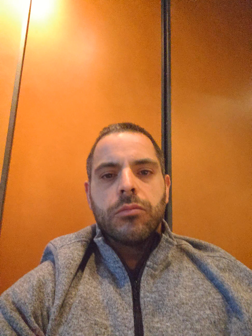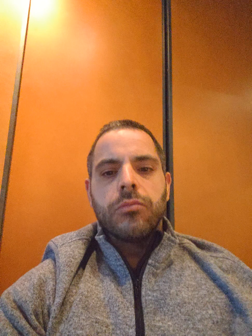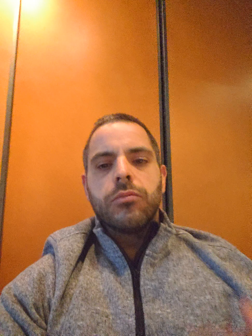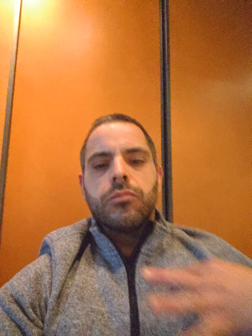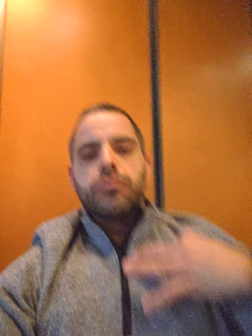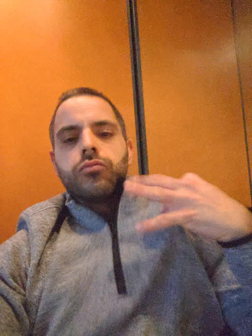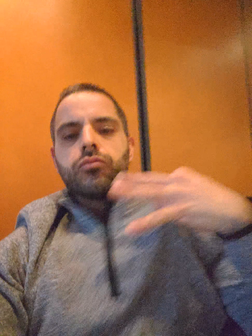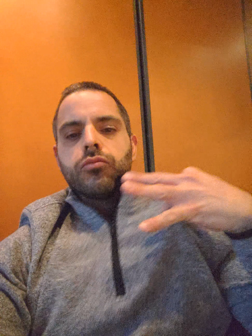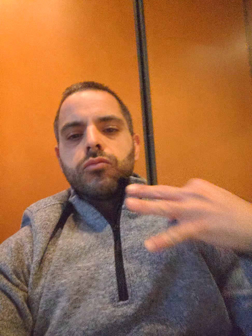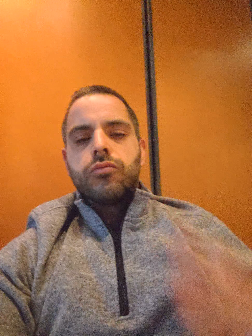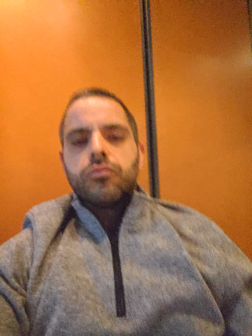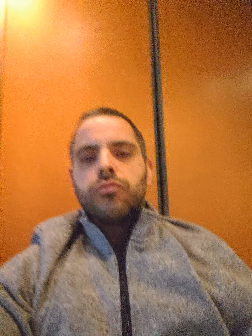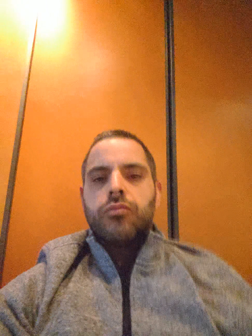shirt